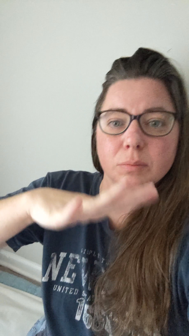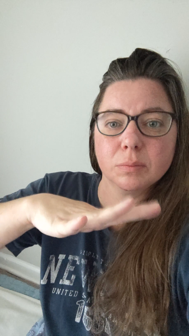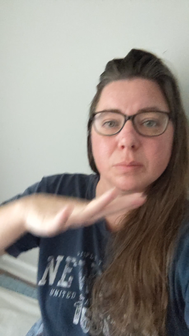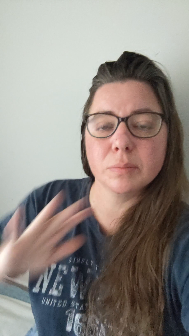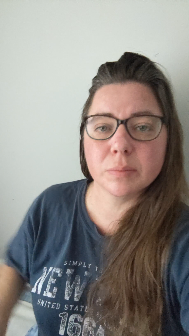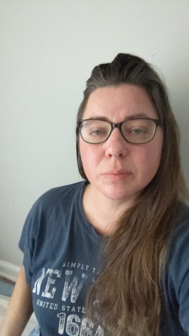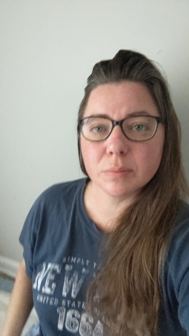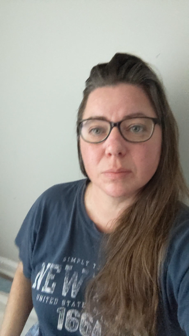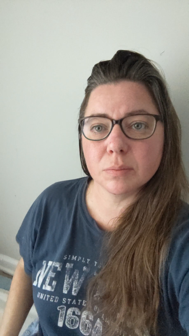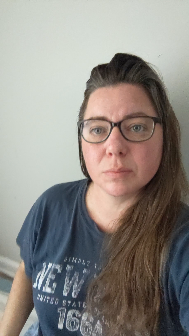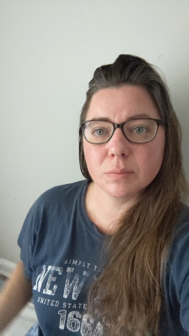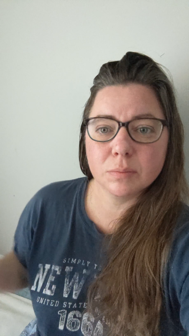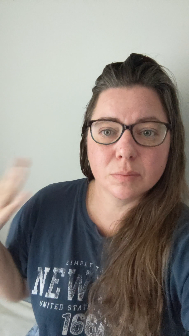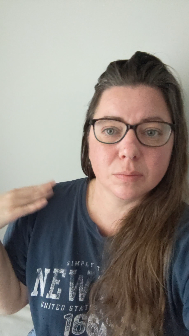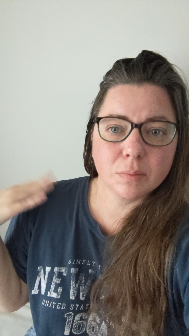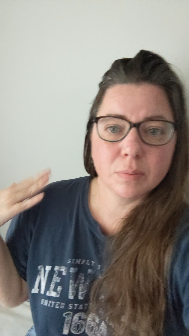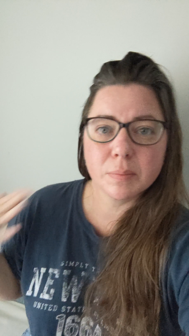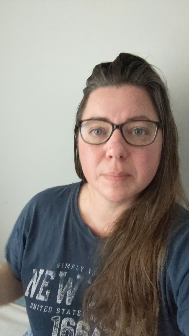shoulder